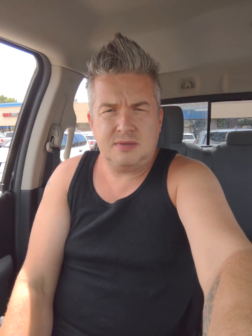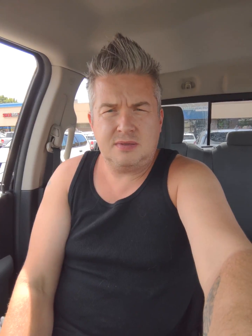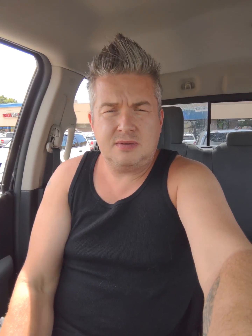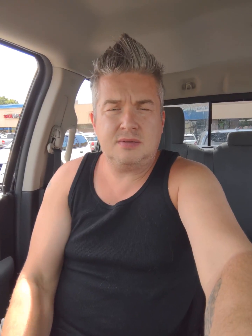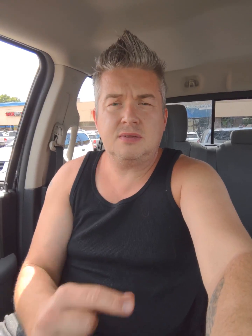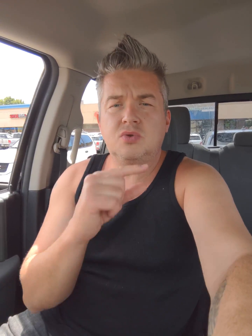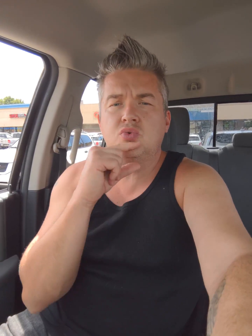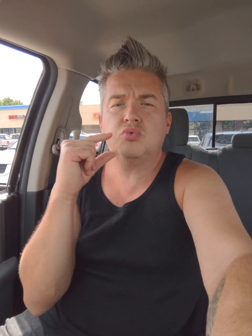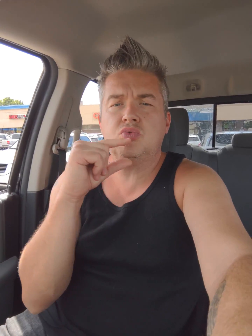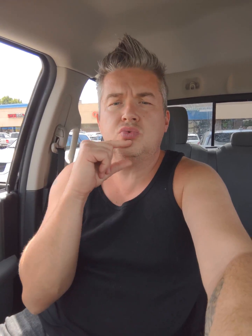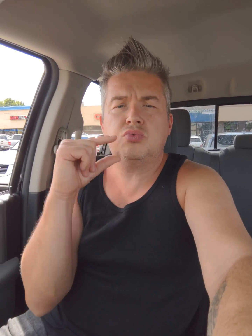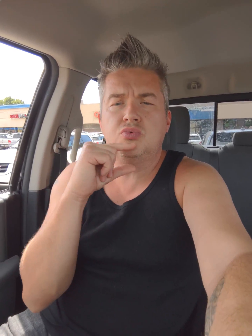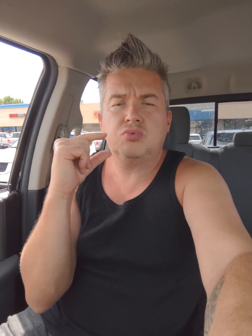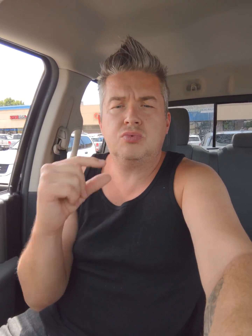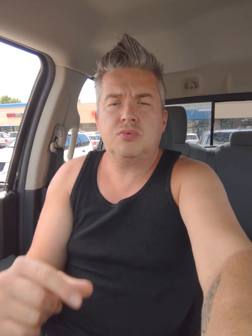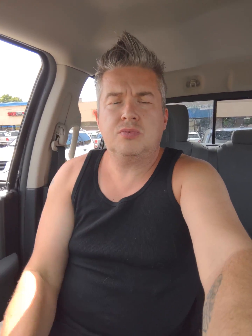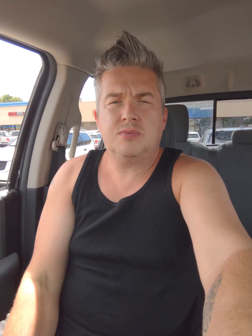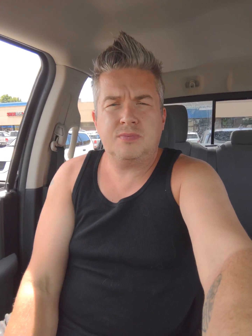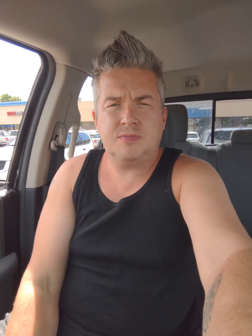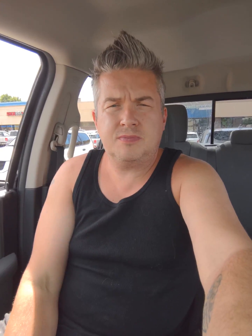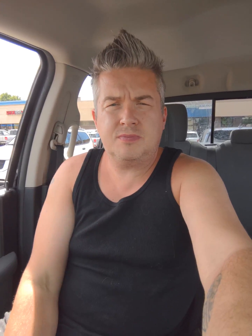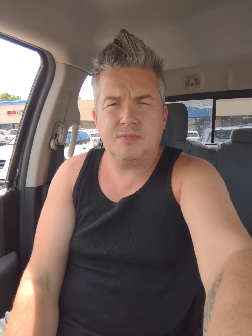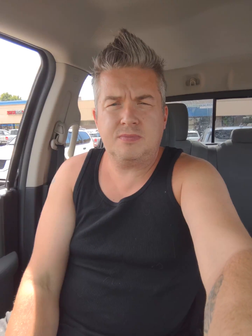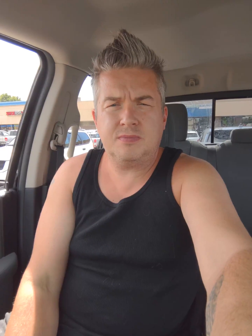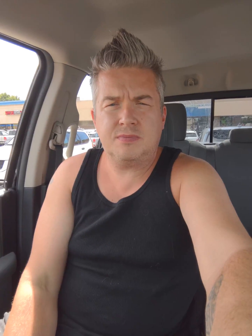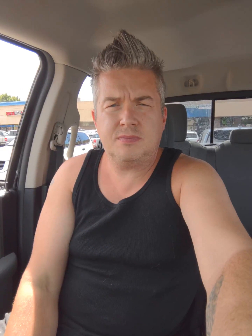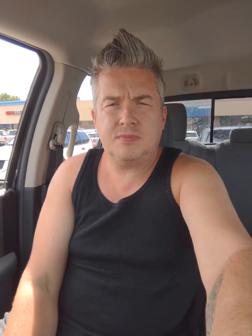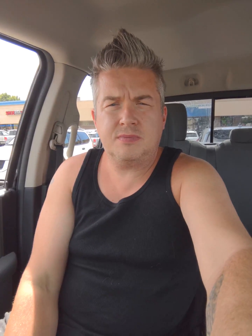glue